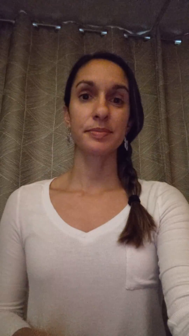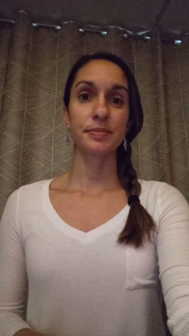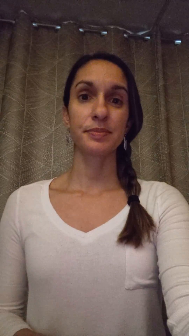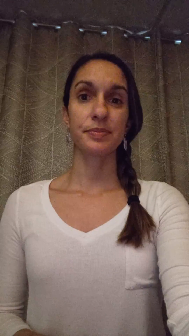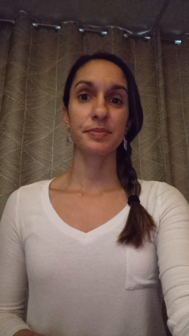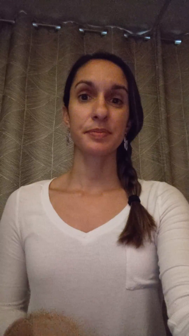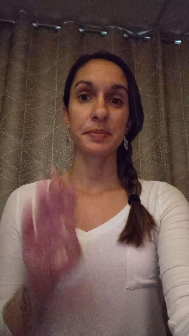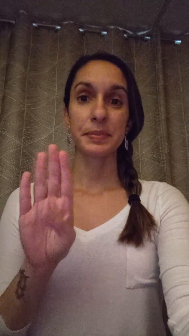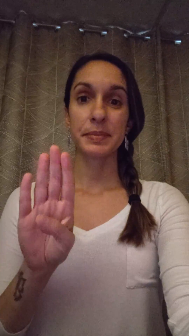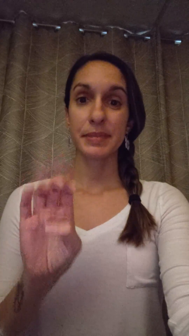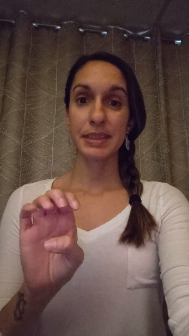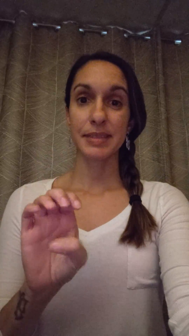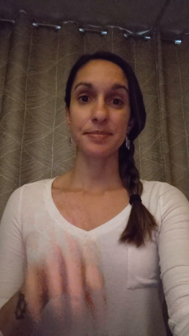be